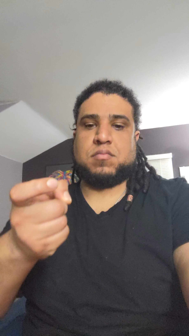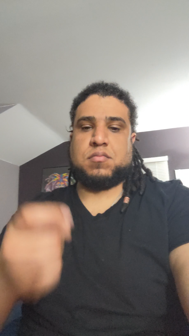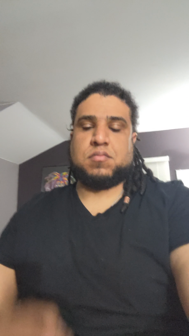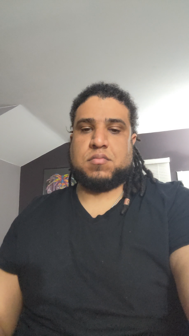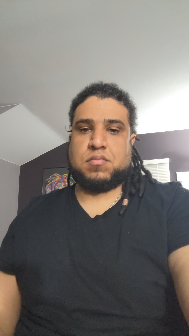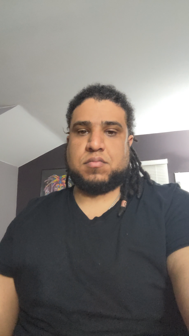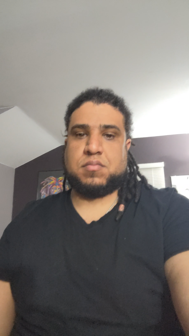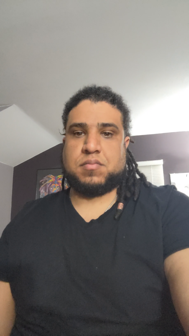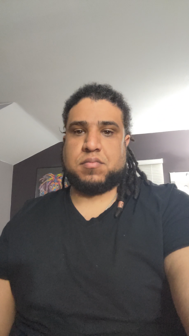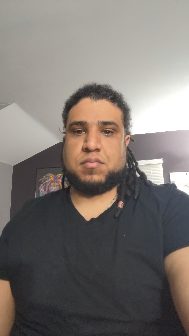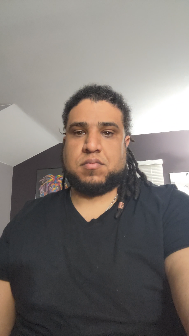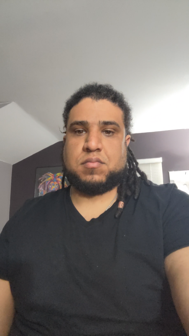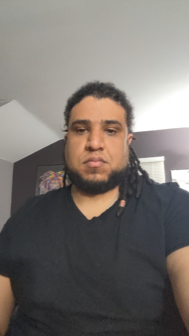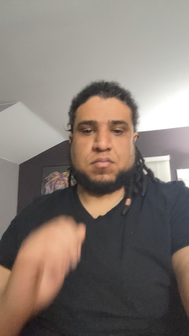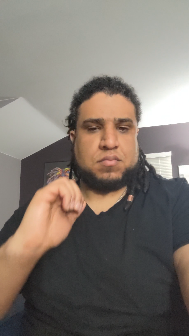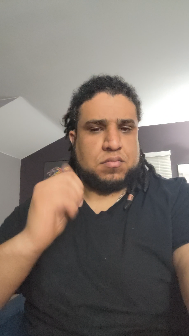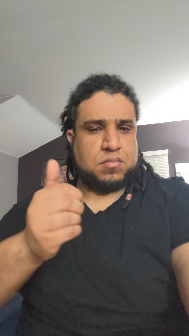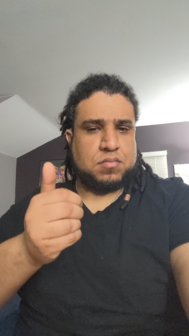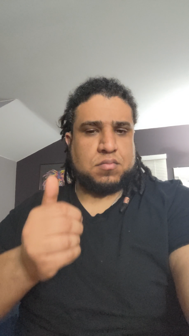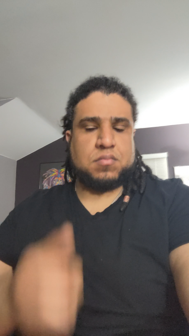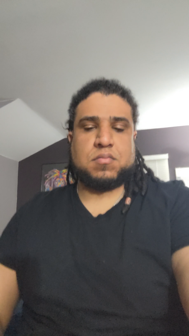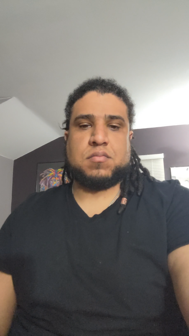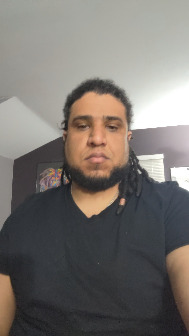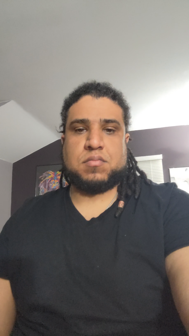how